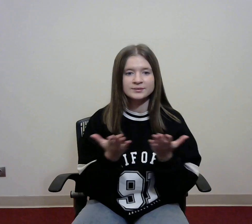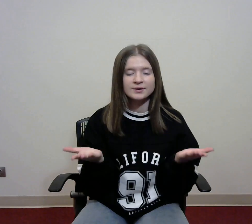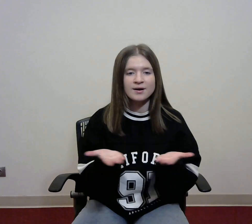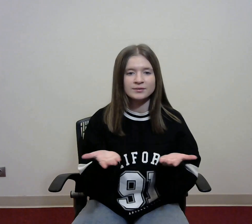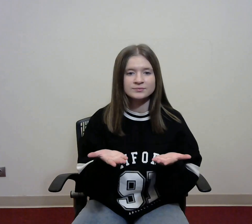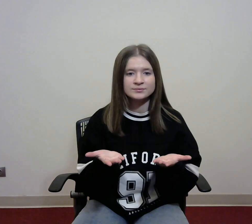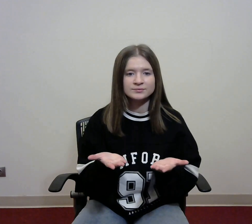hansı